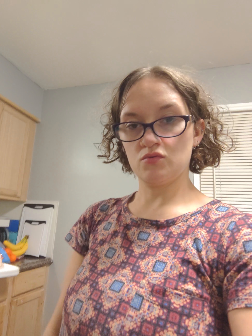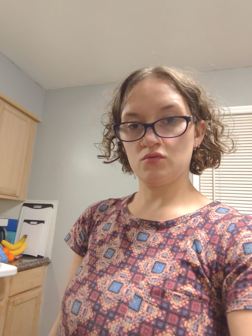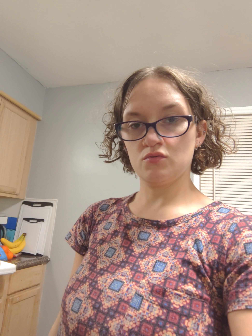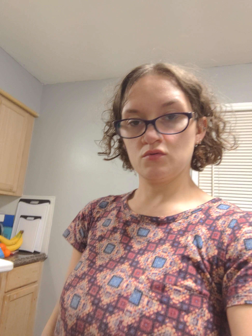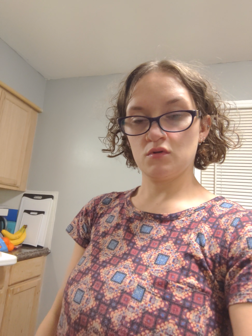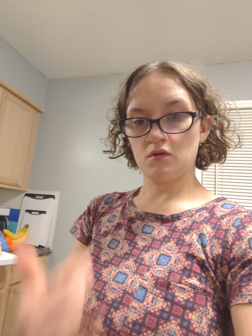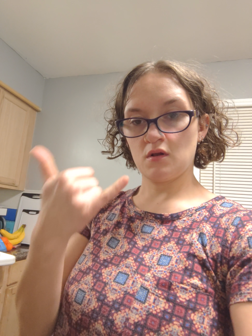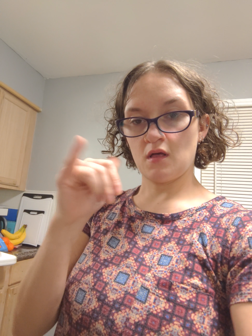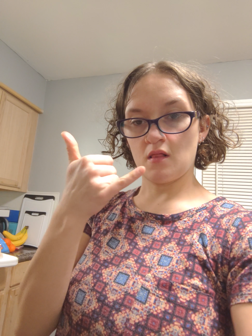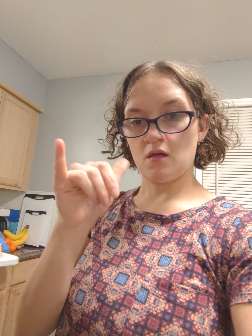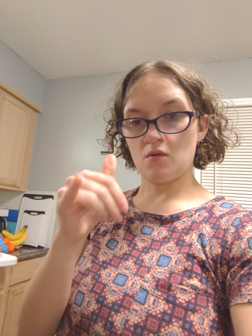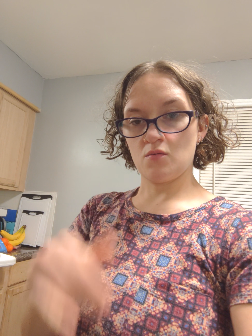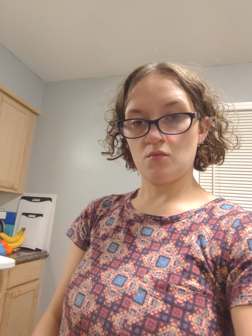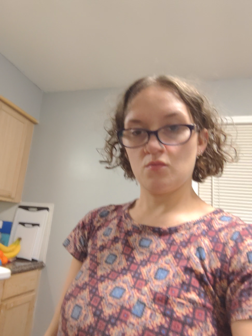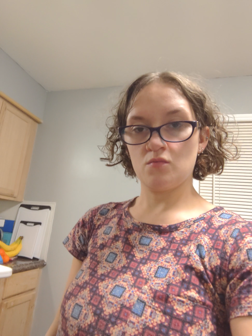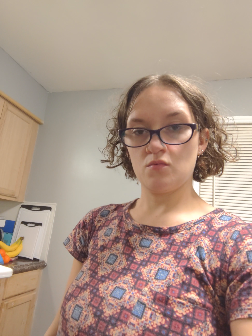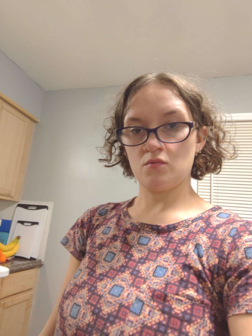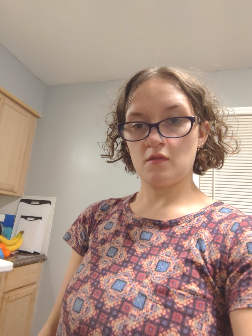yellow